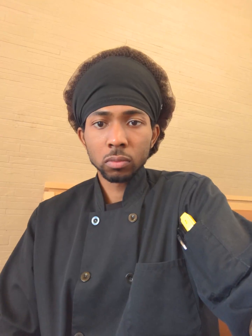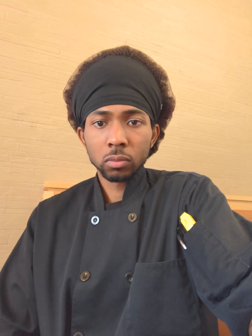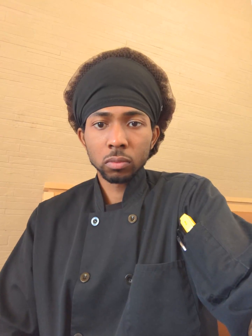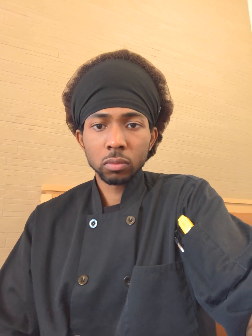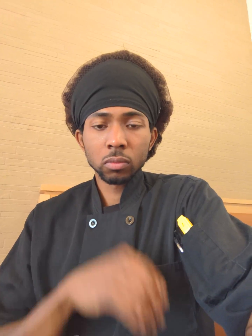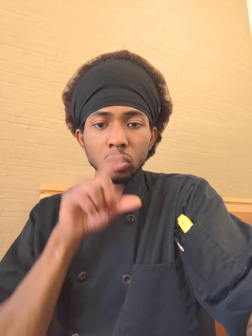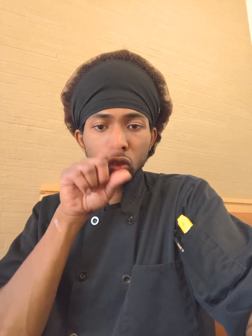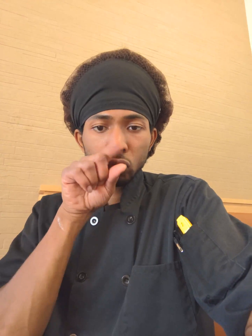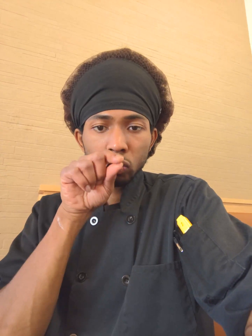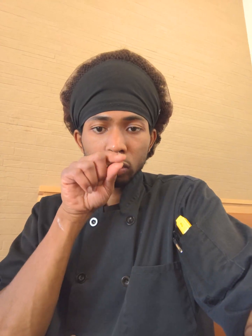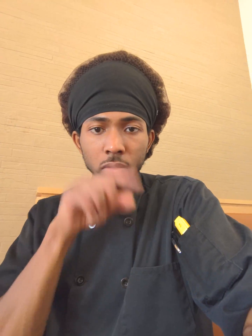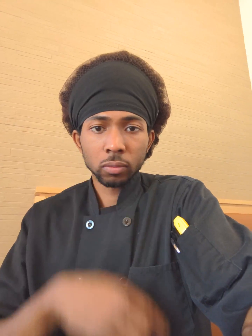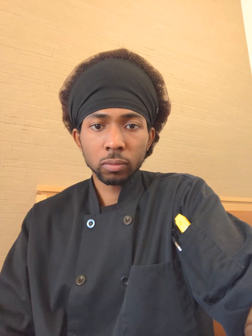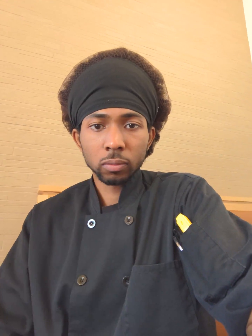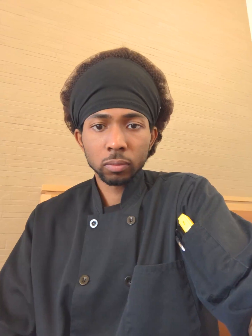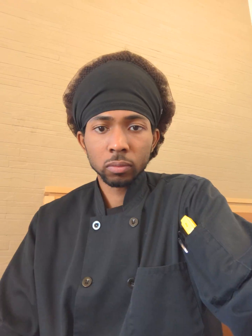chicken